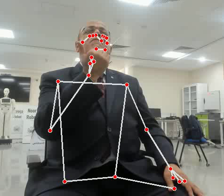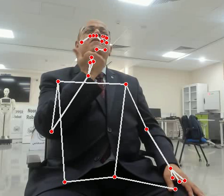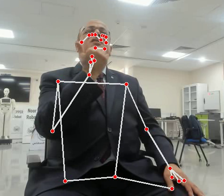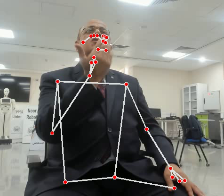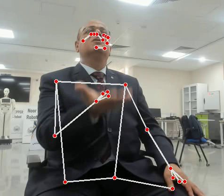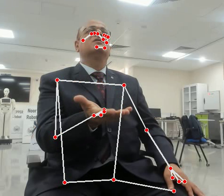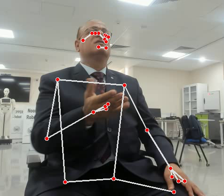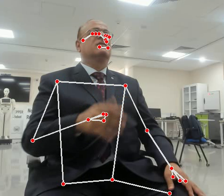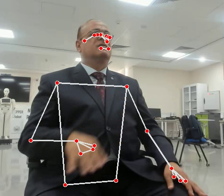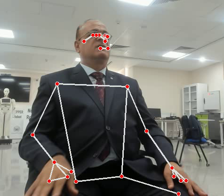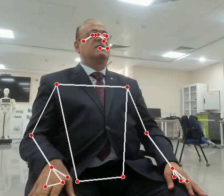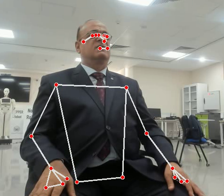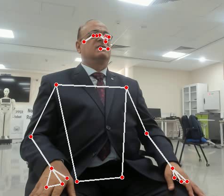mafish